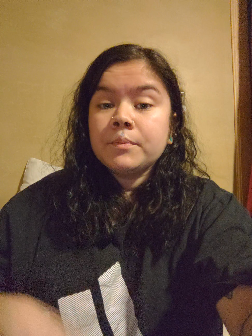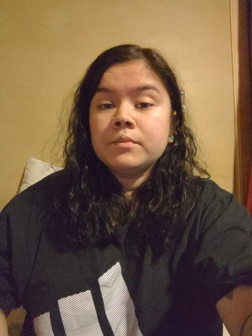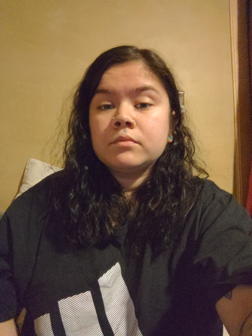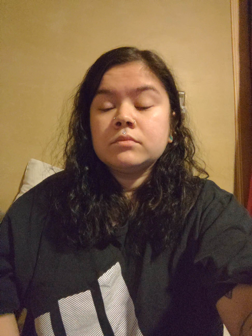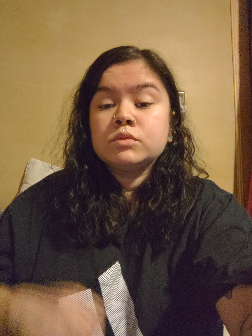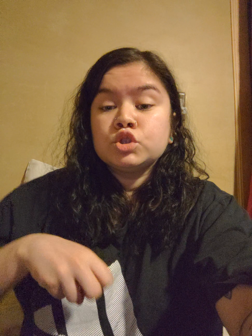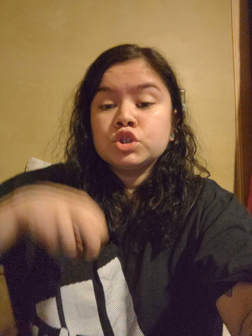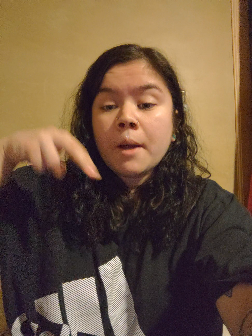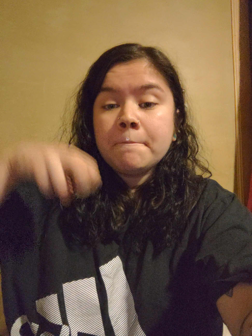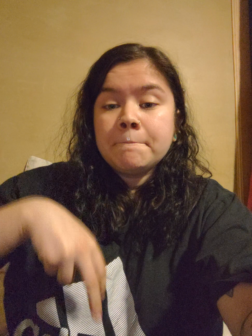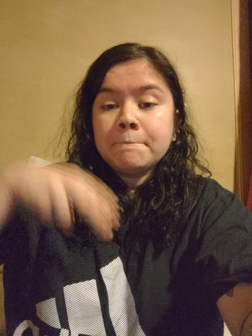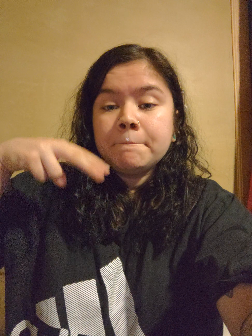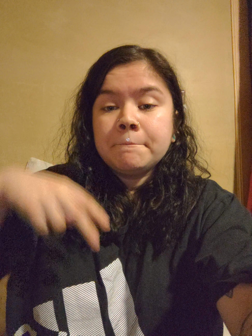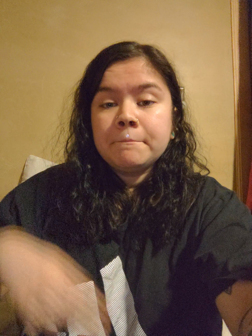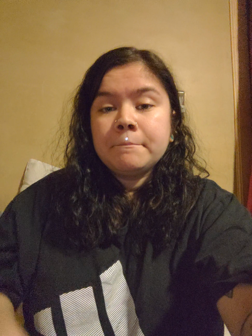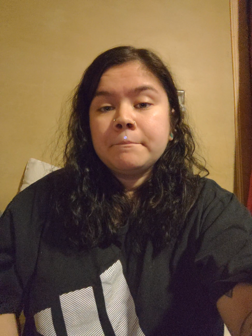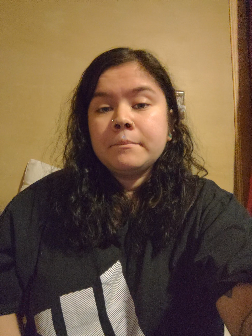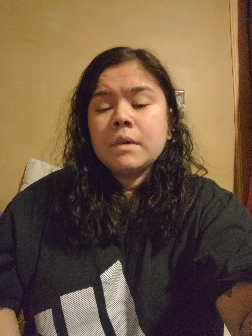jump